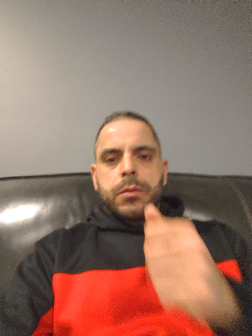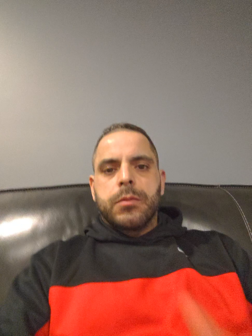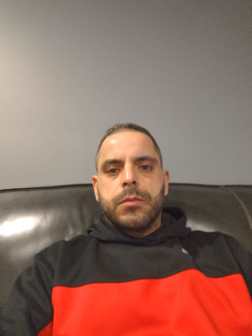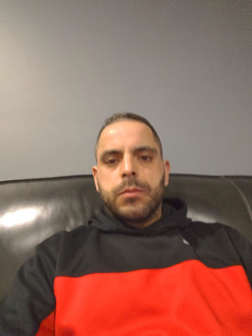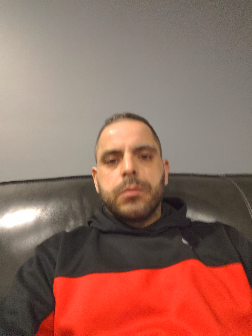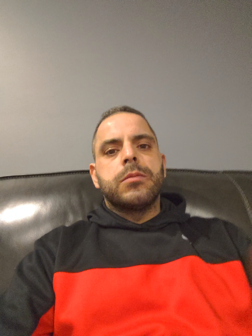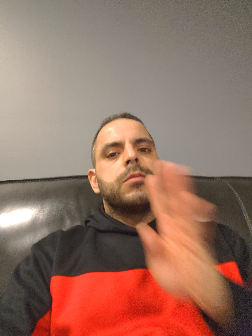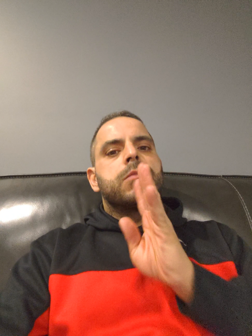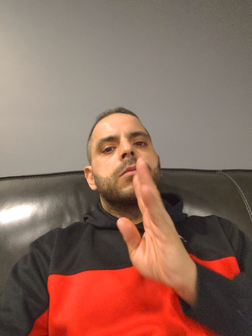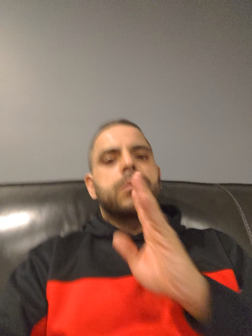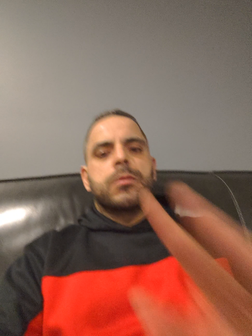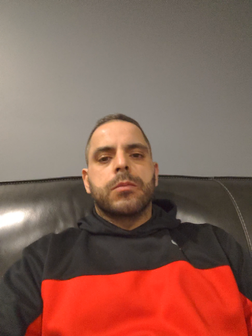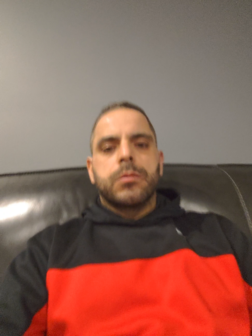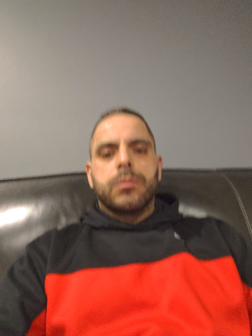talk